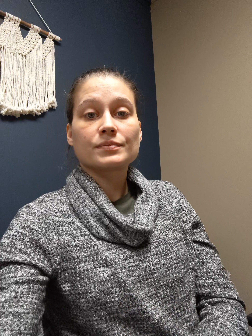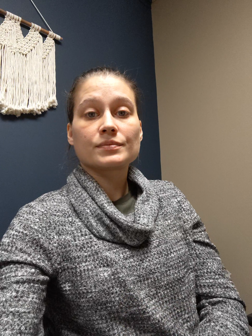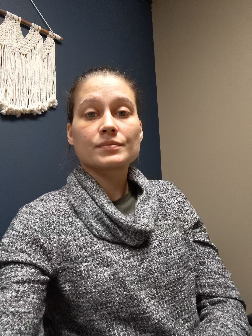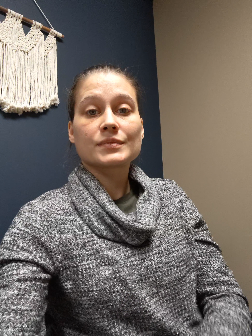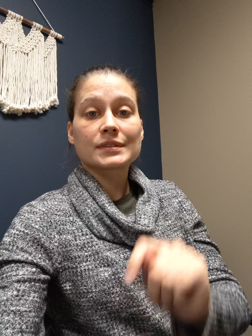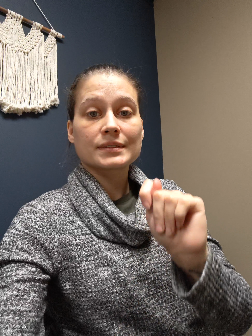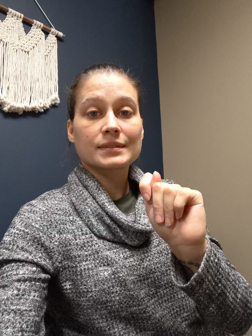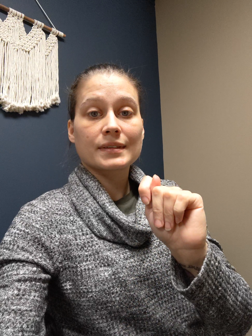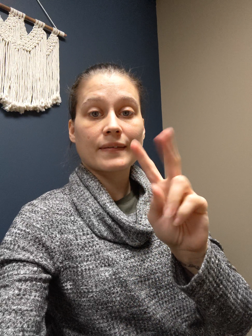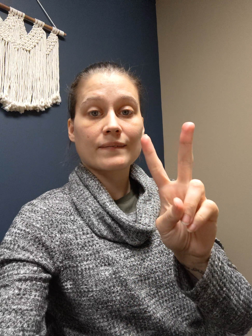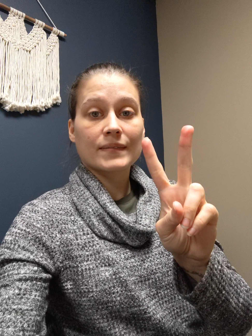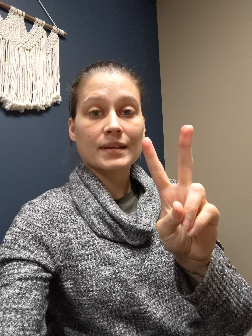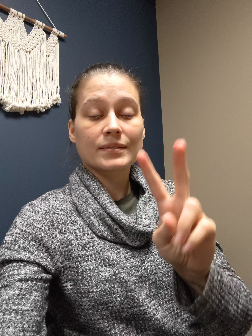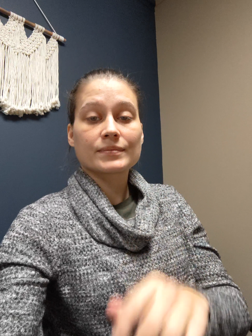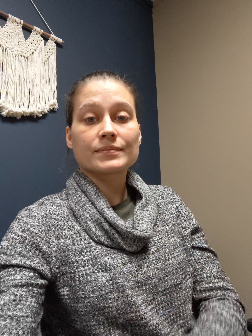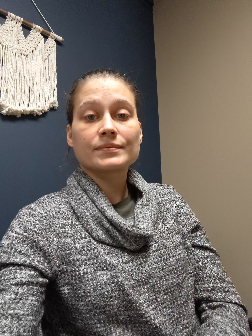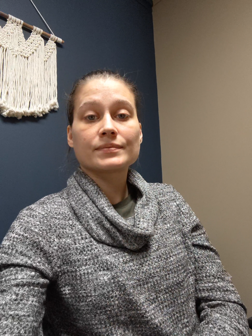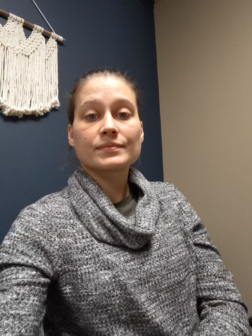TV